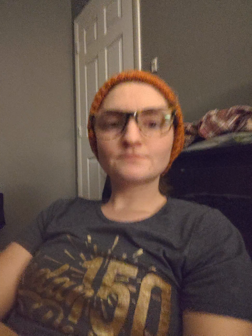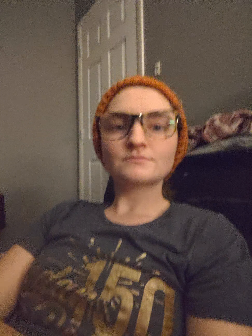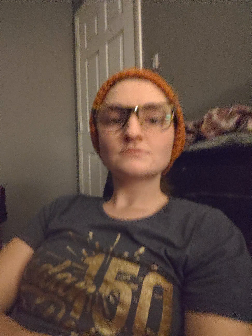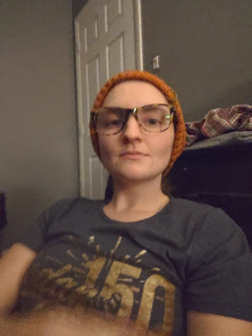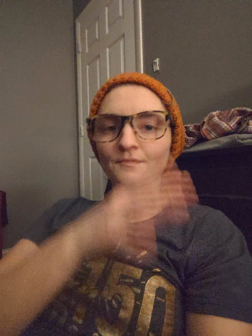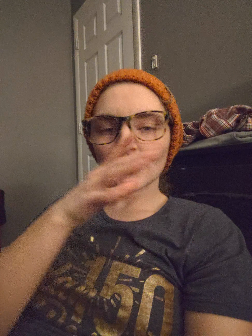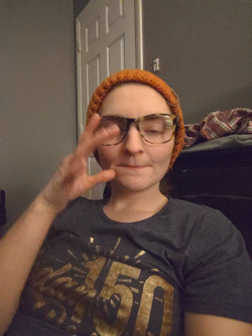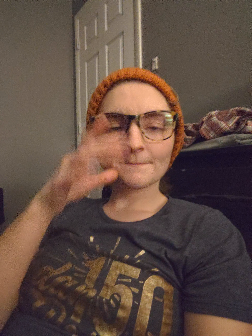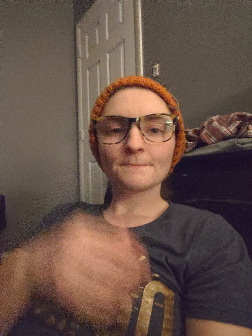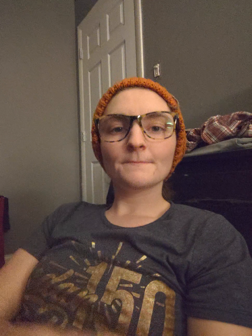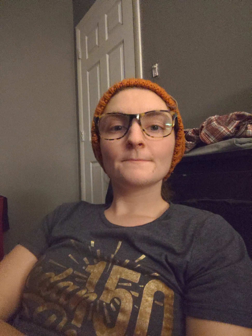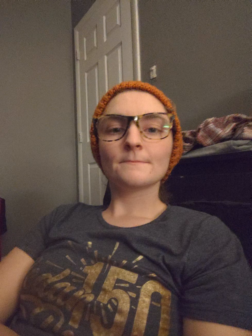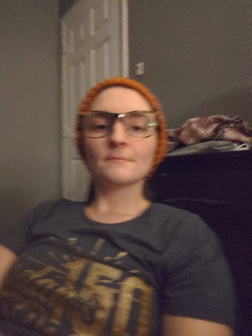farm